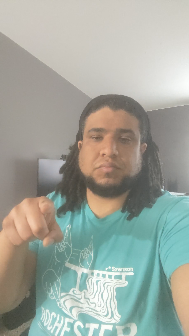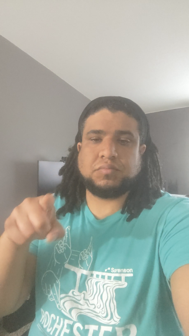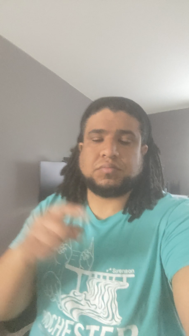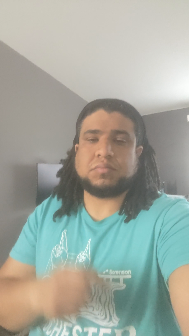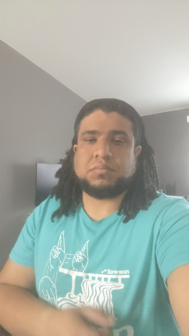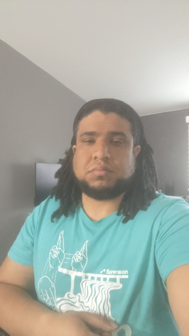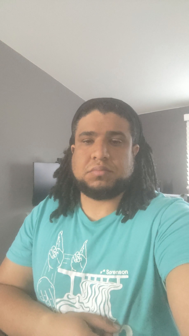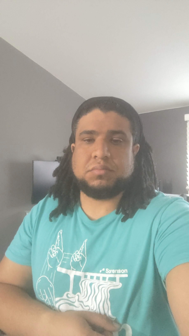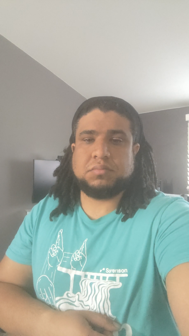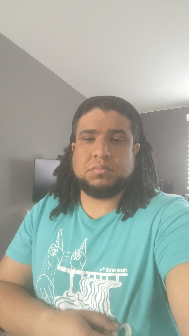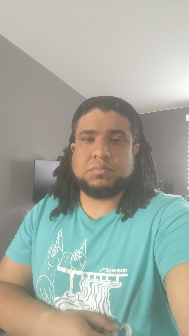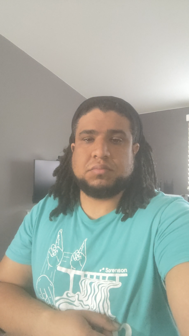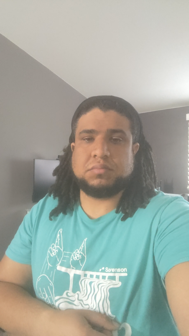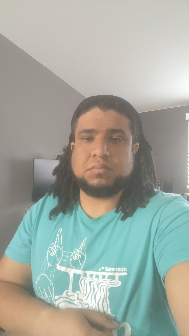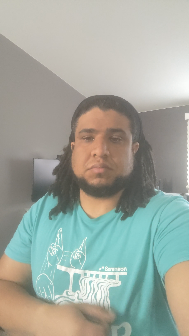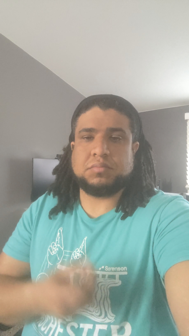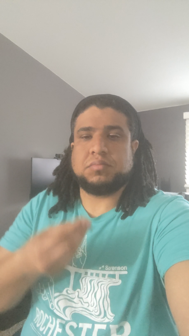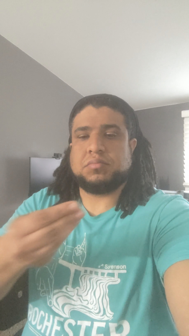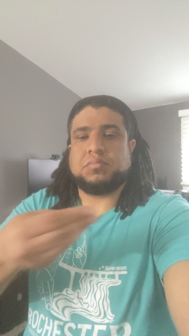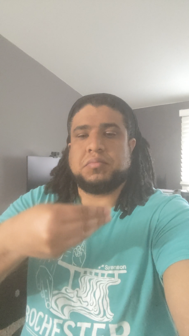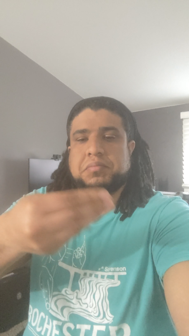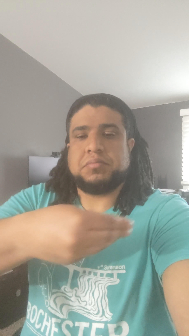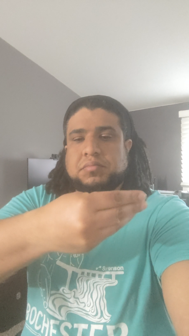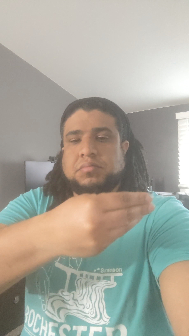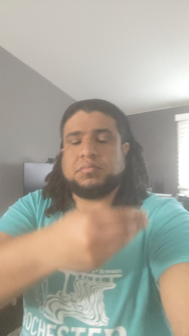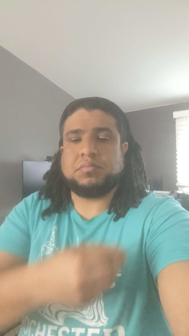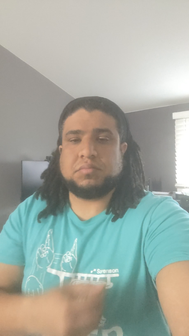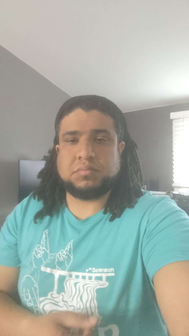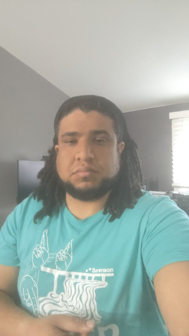shopping